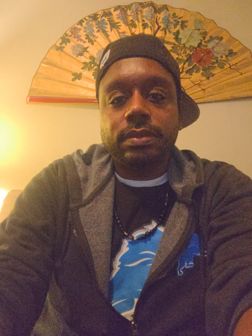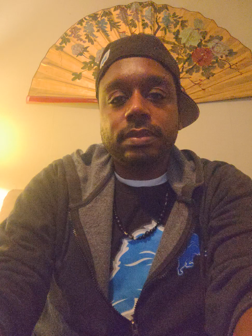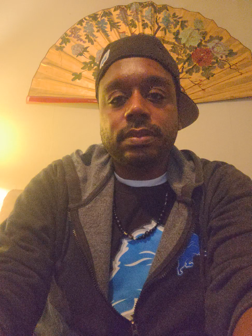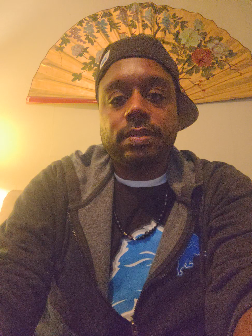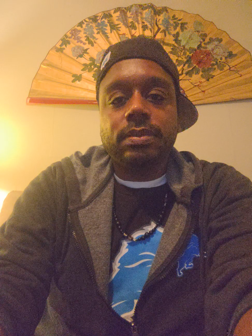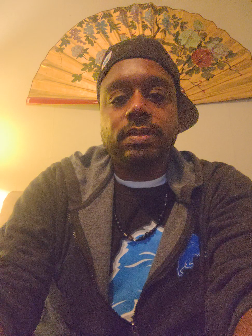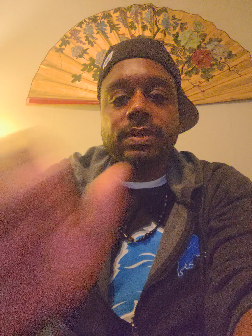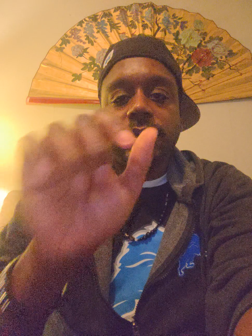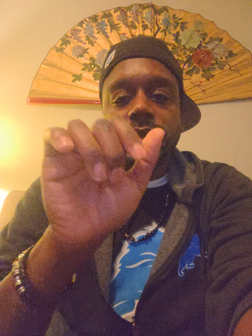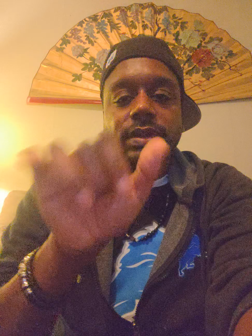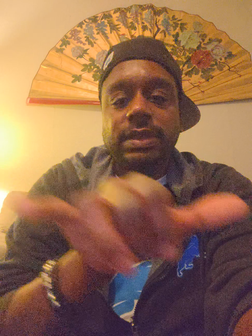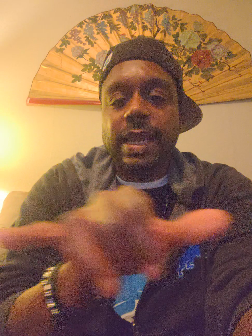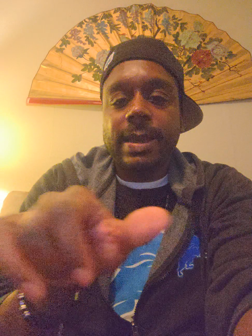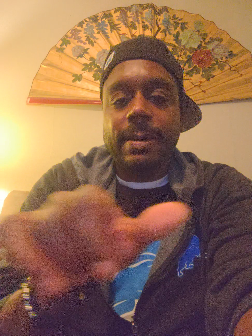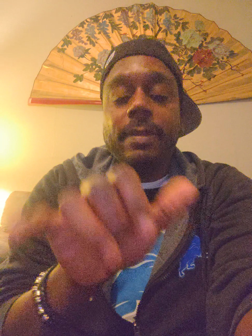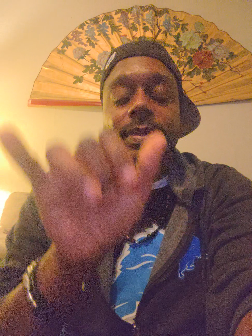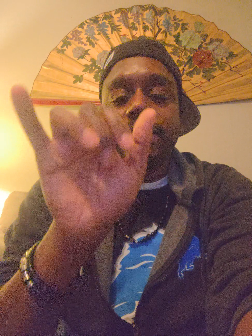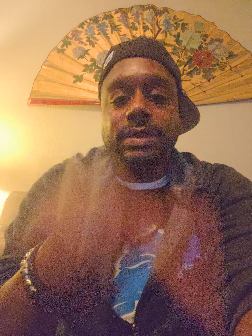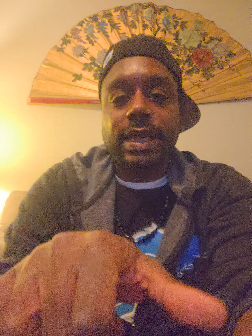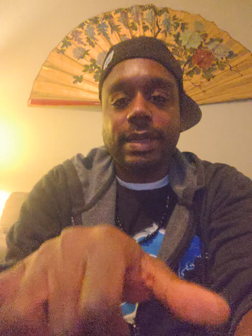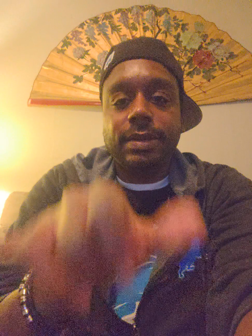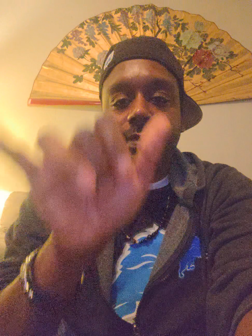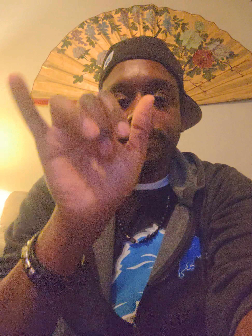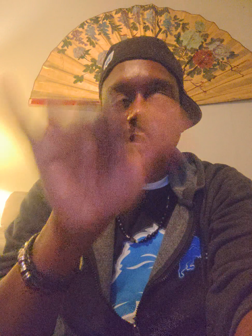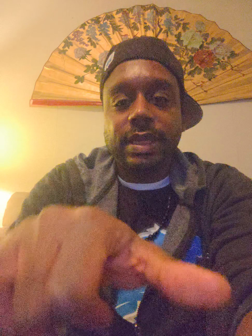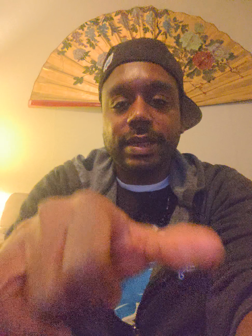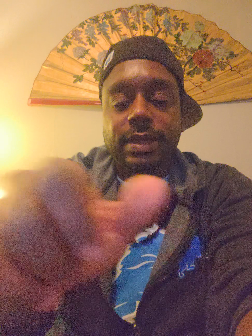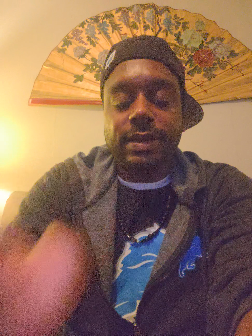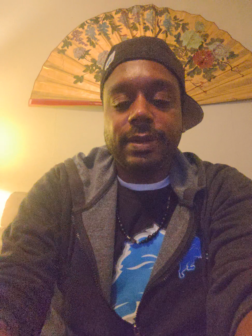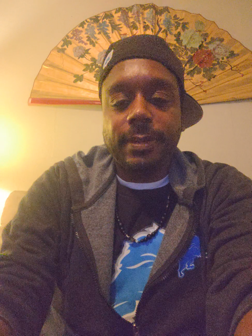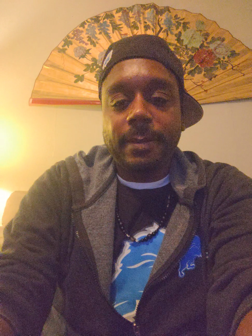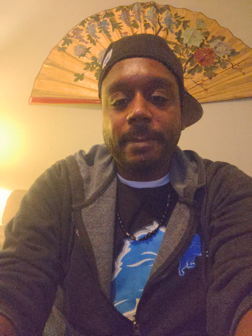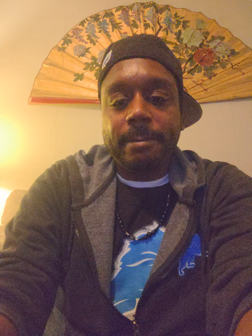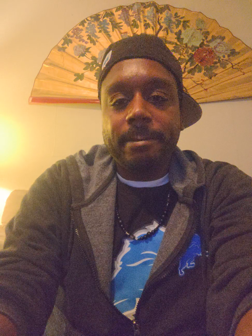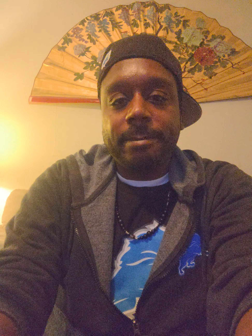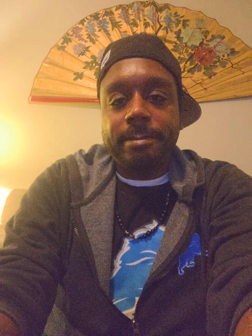stay